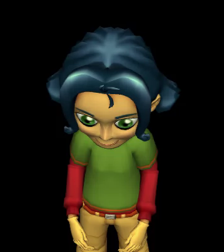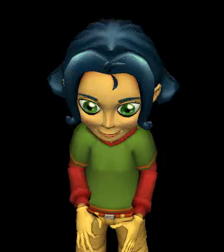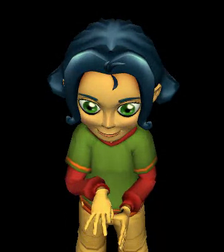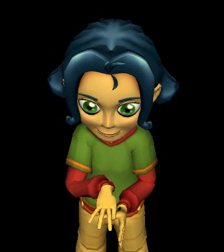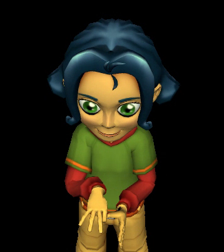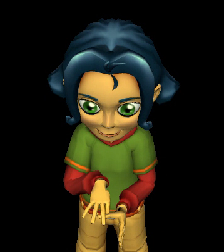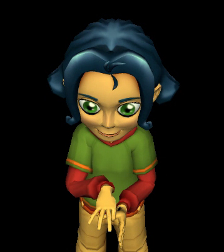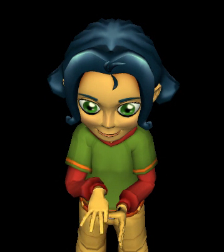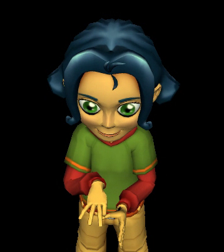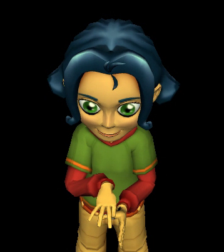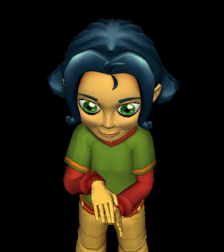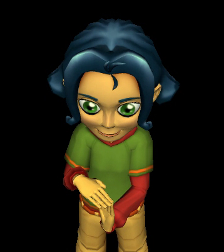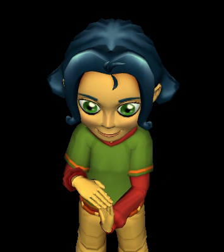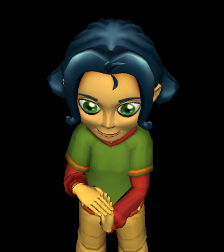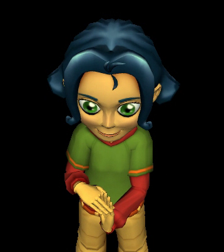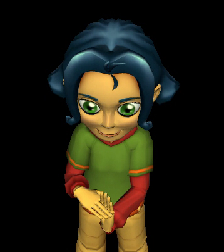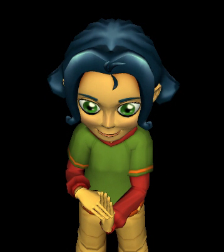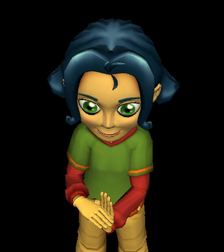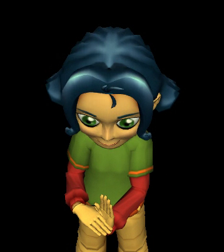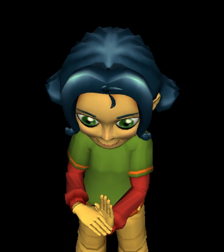وصفة